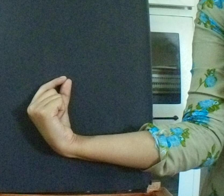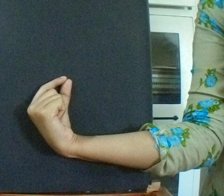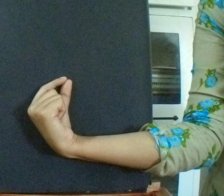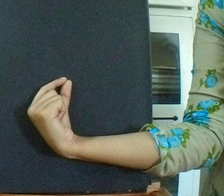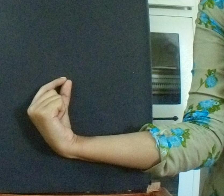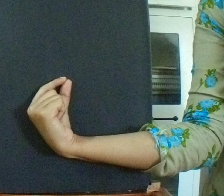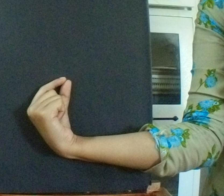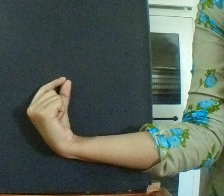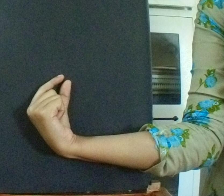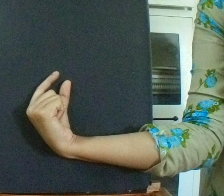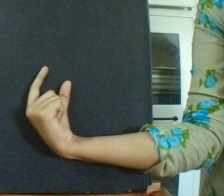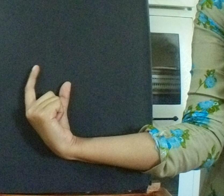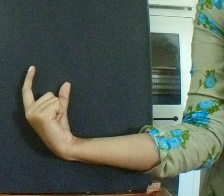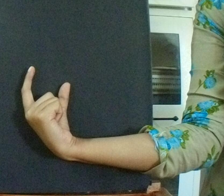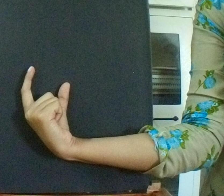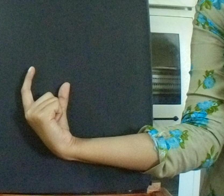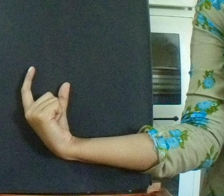thief